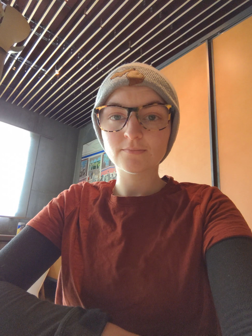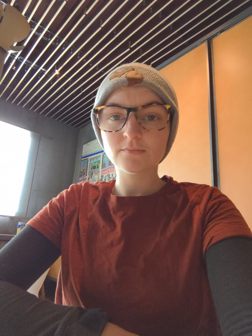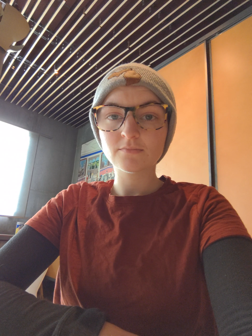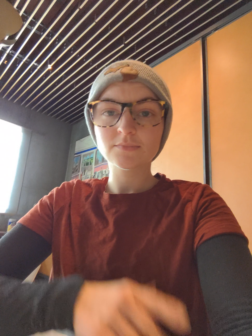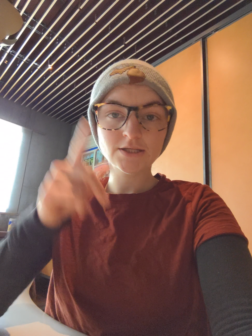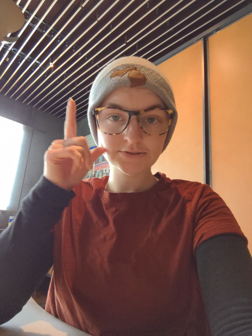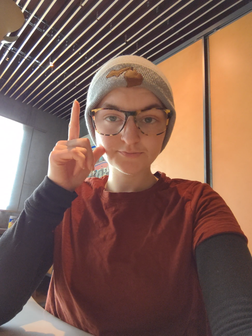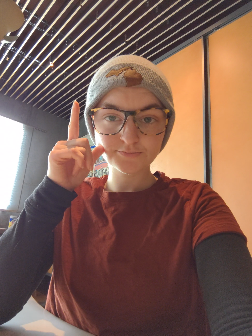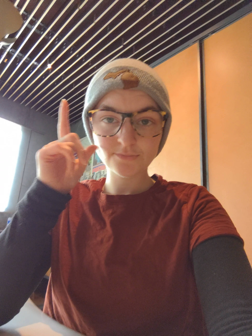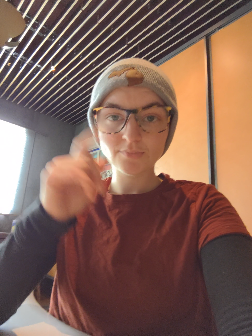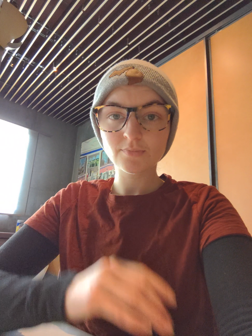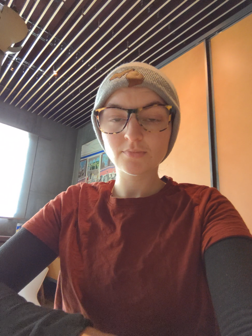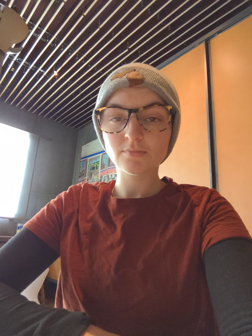listen